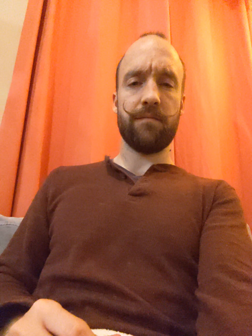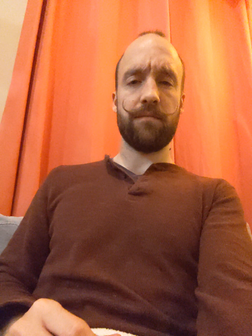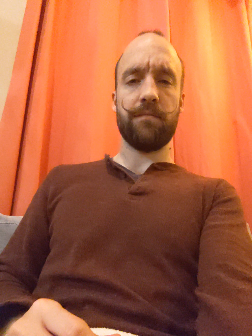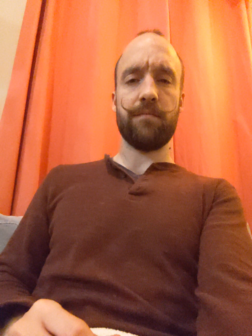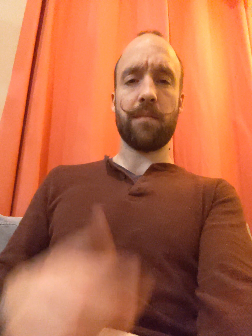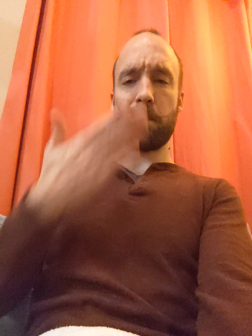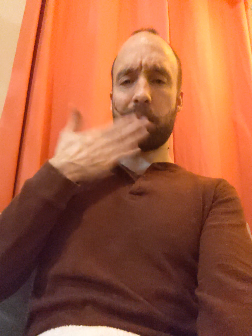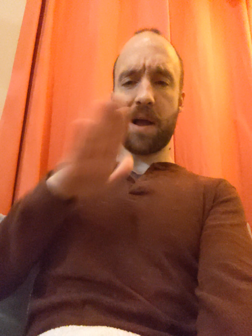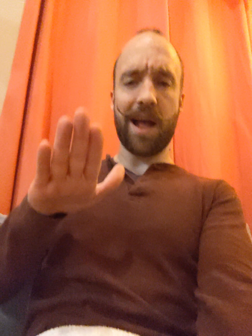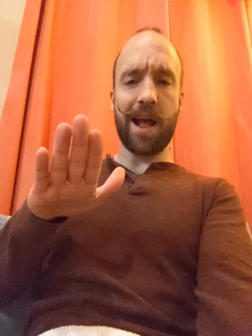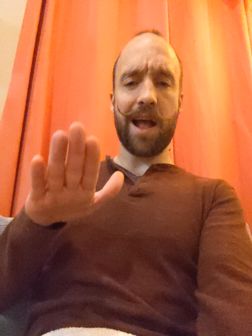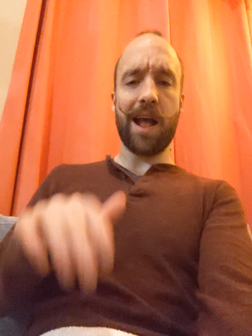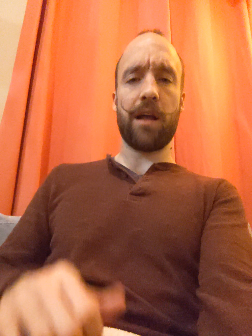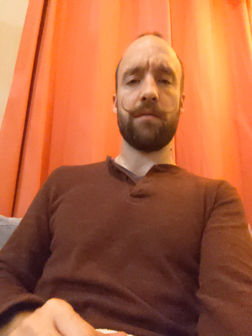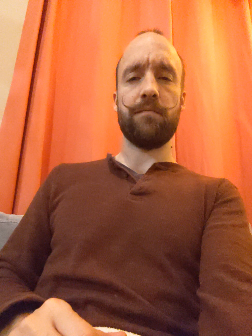bad